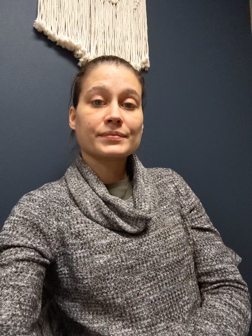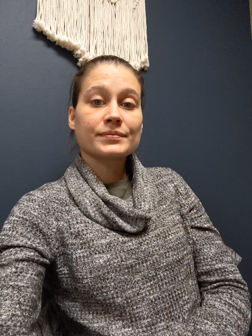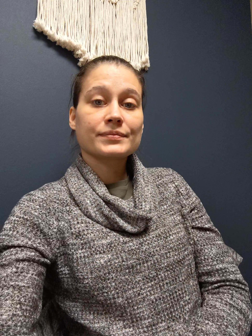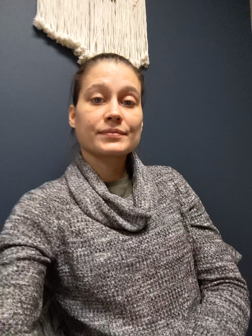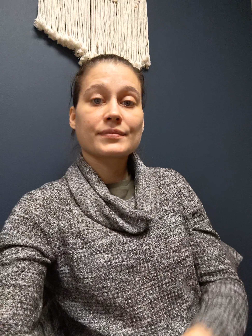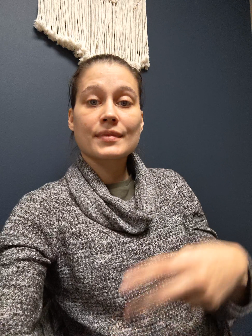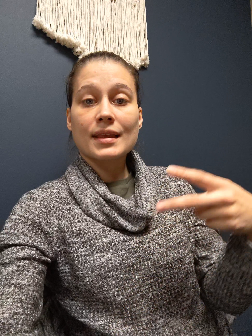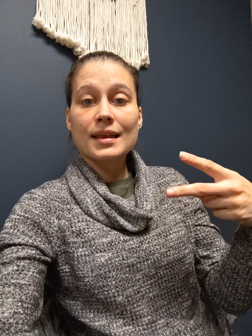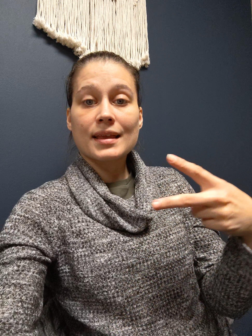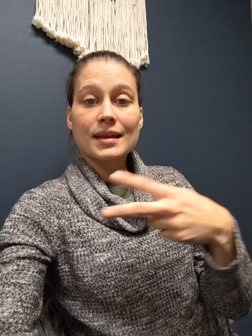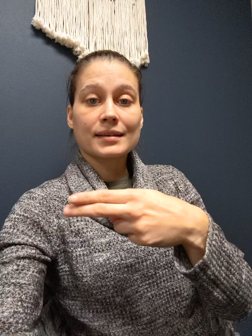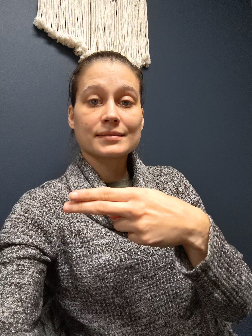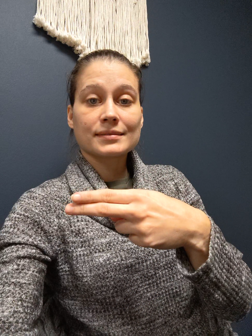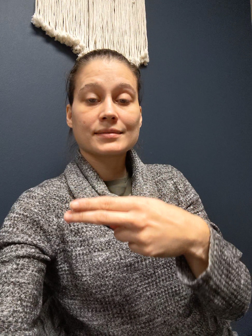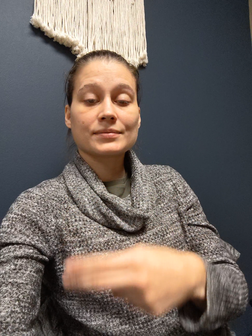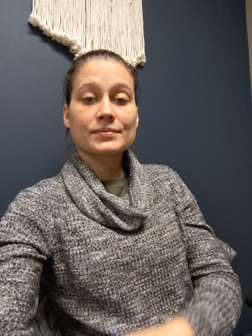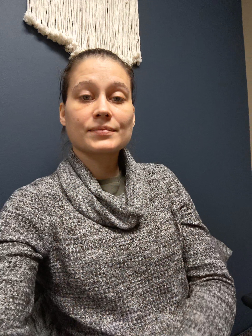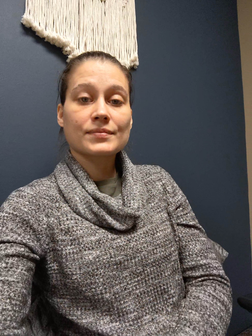cut